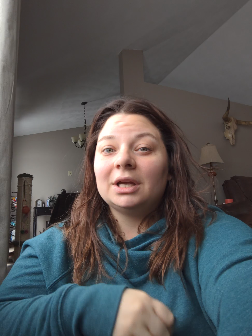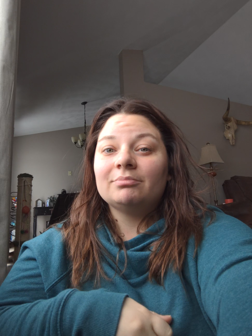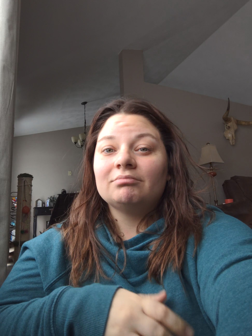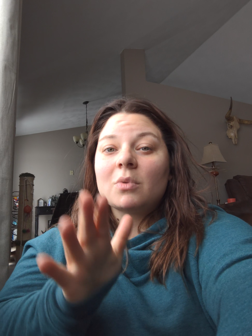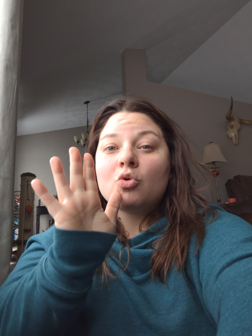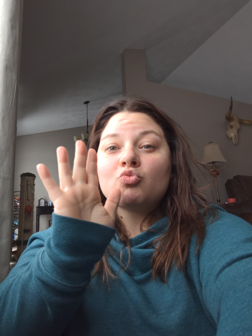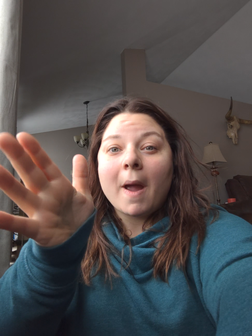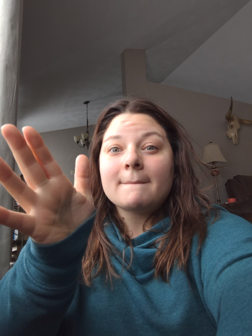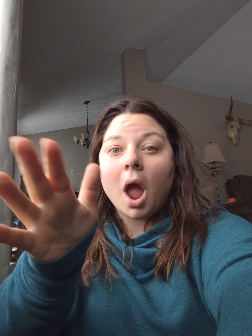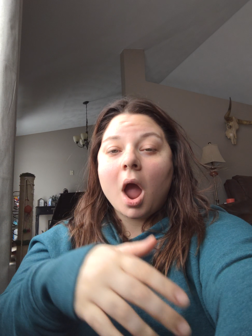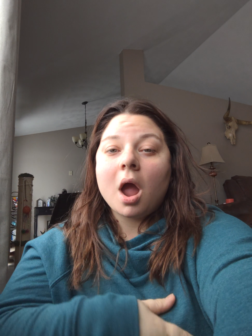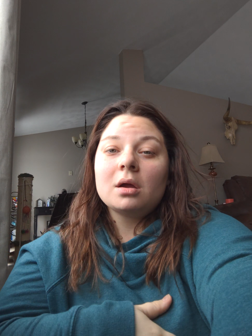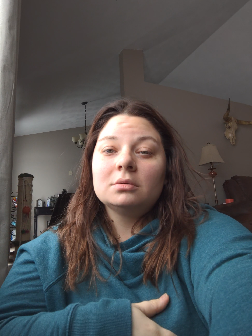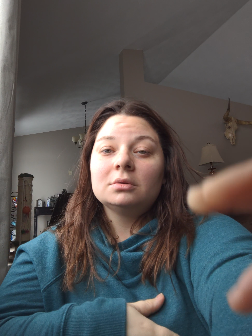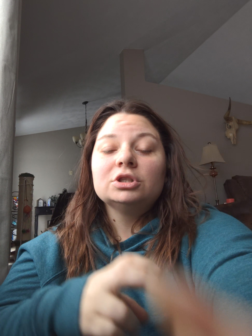grandma